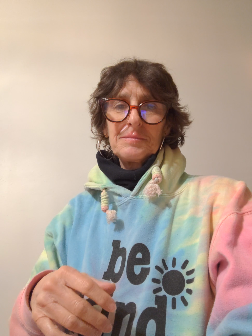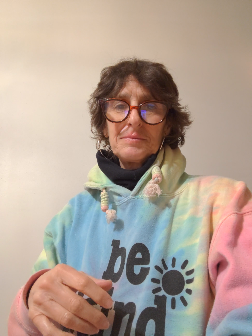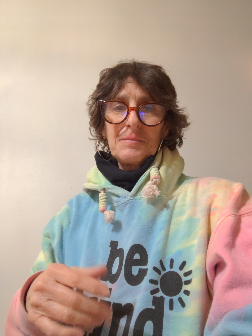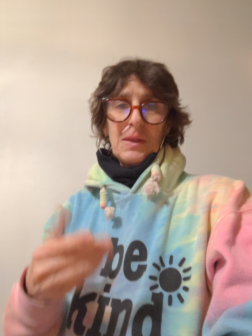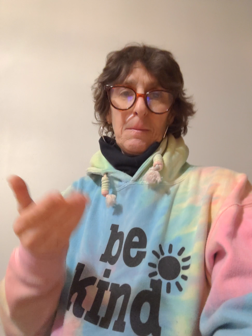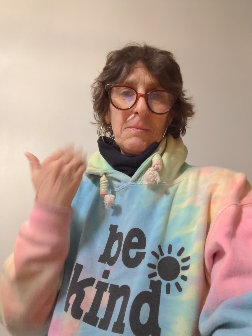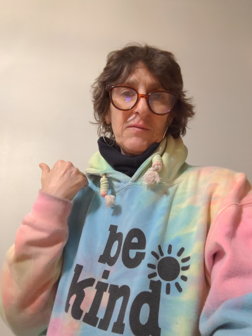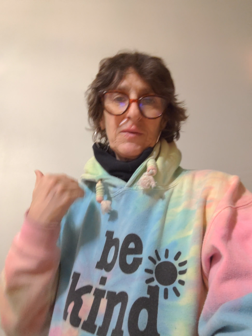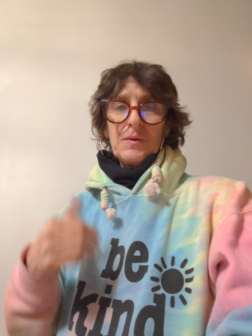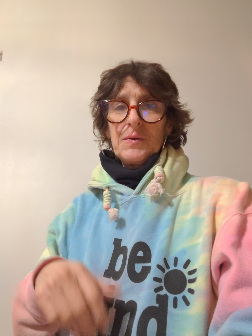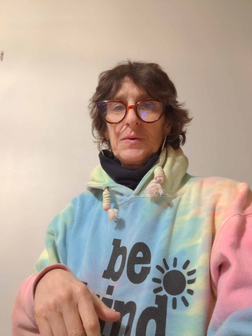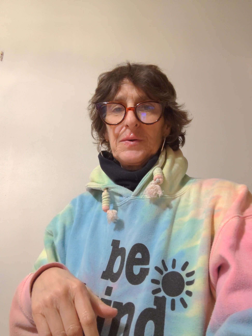before